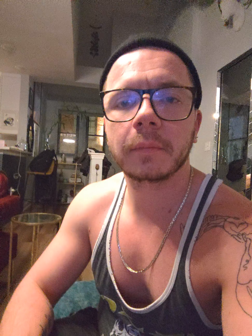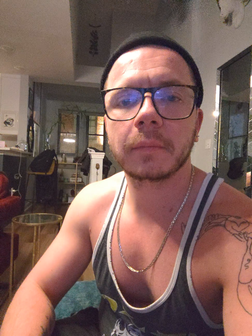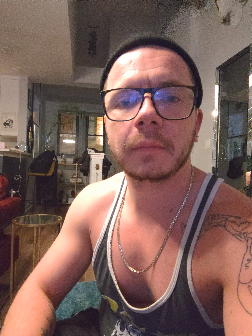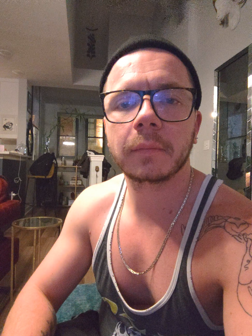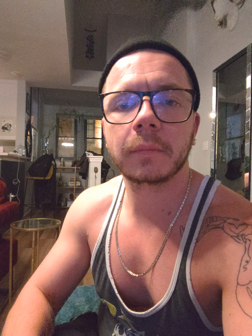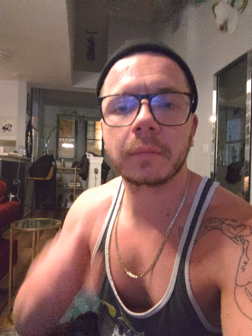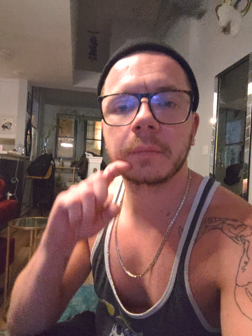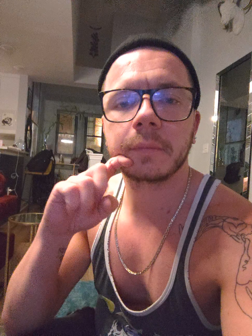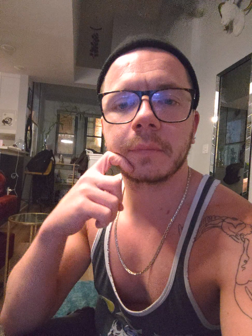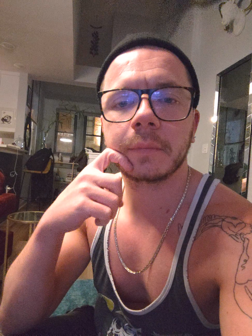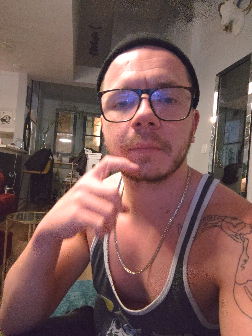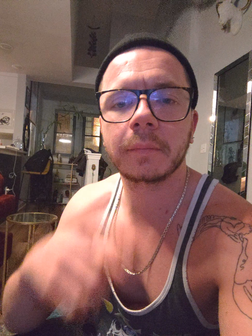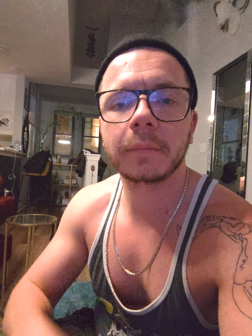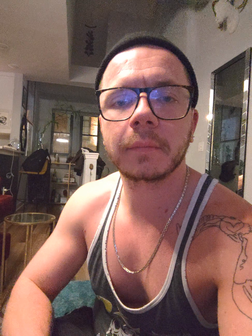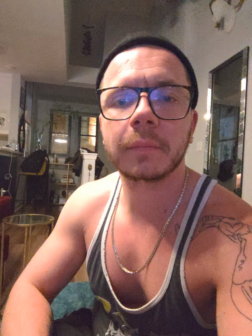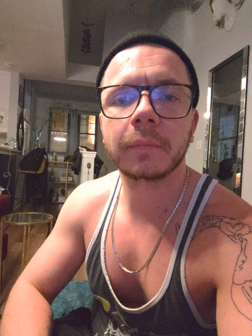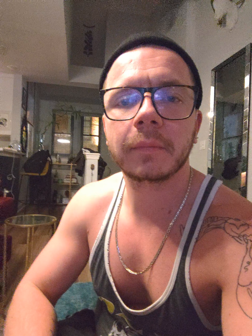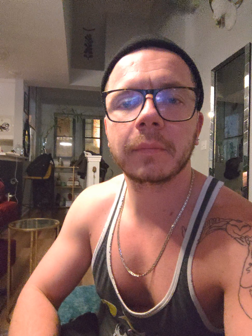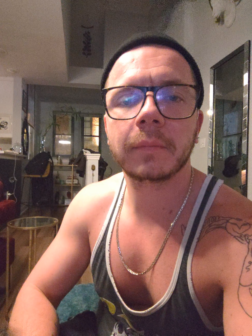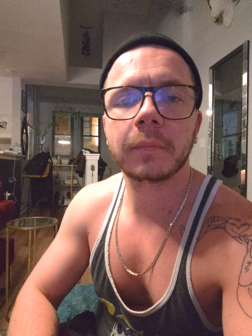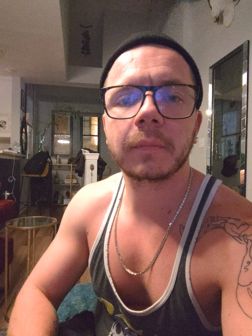apple